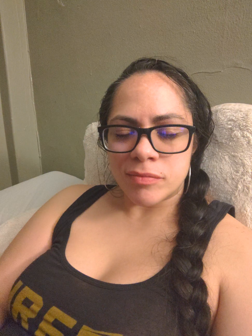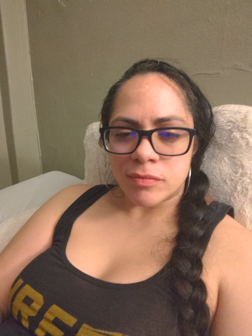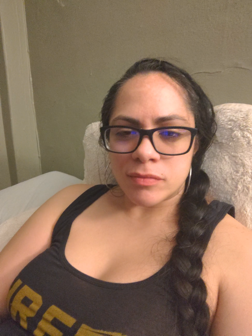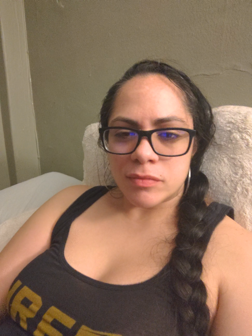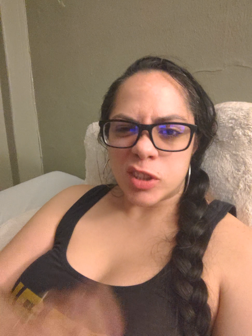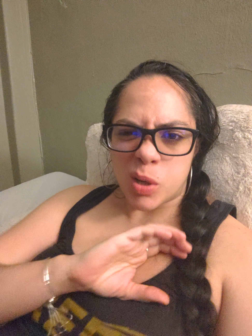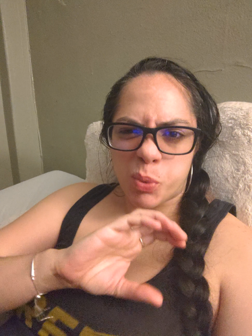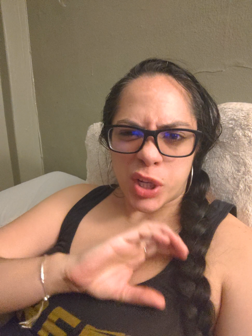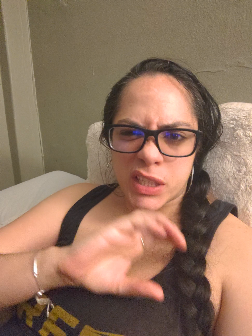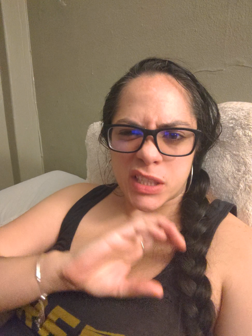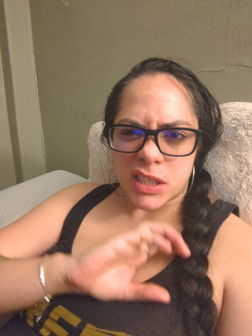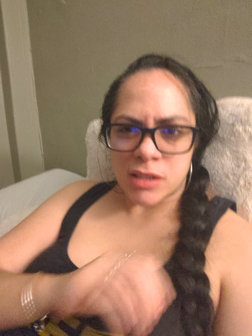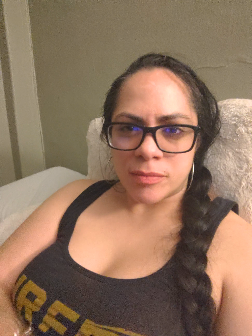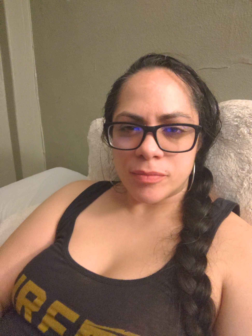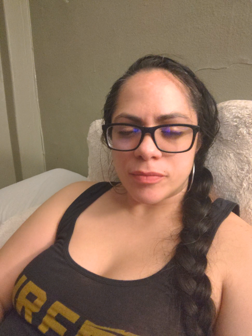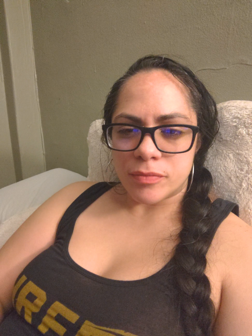police